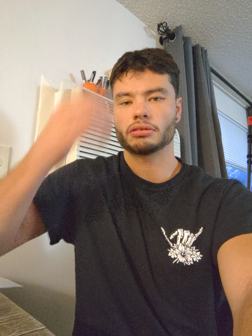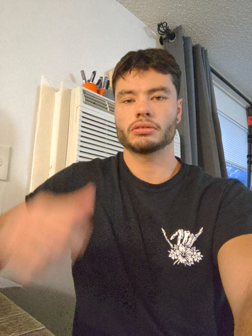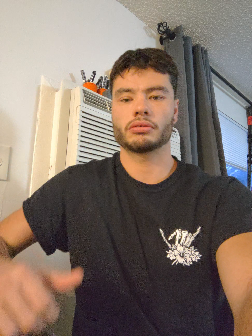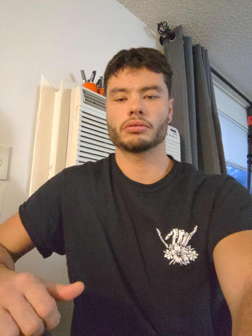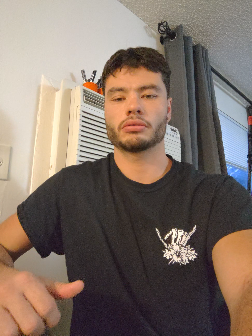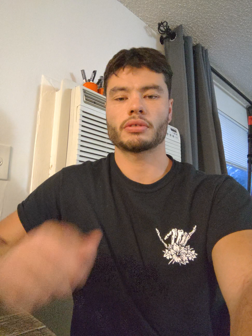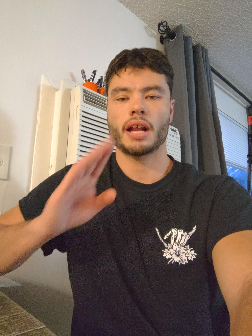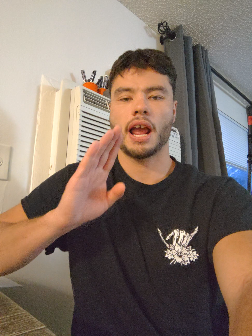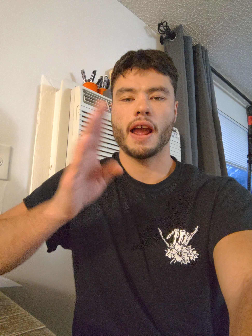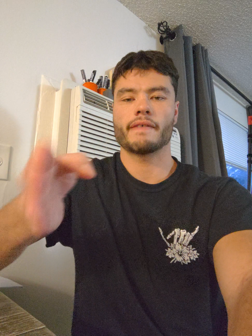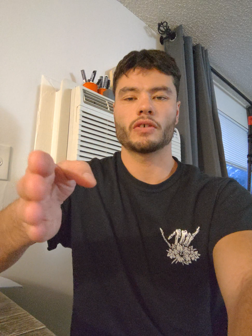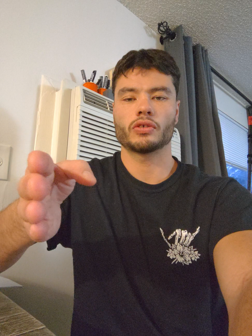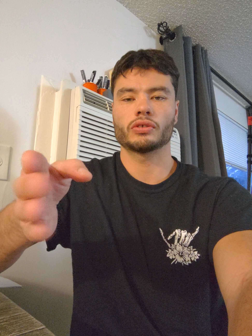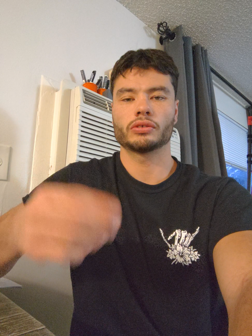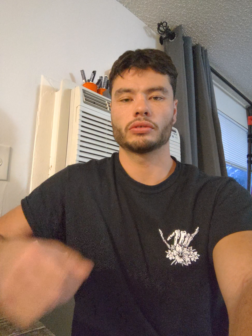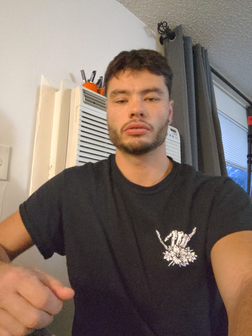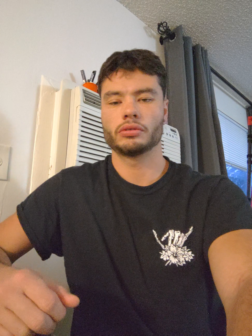after